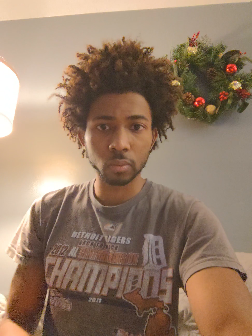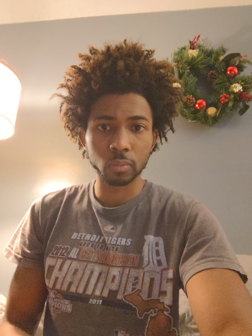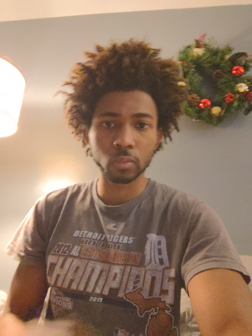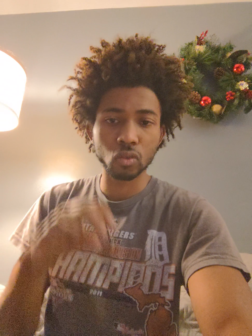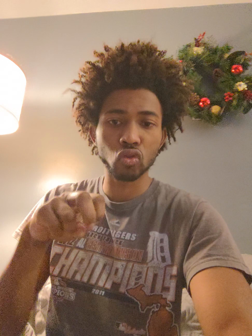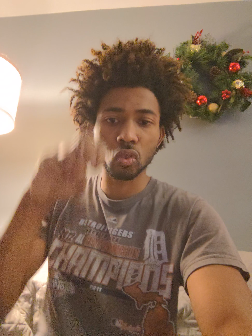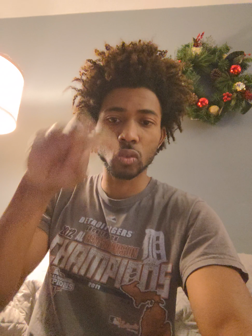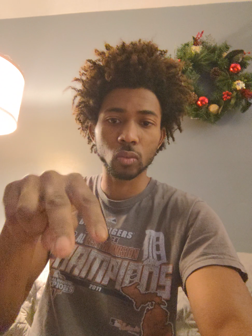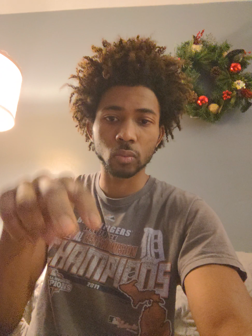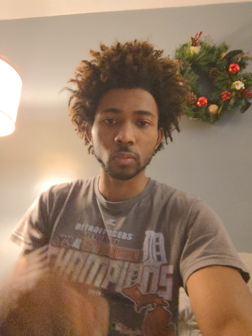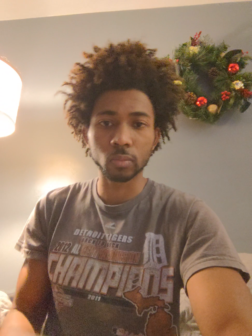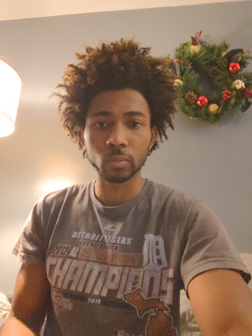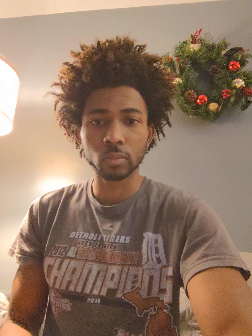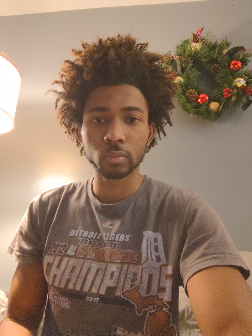jump